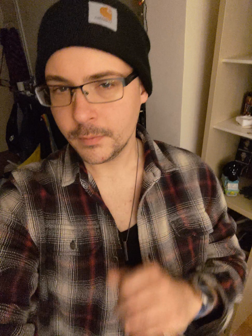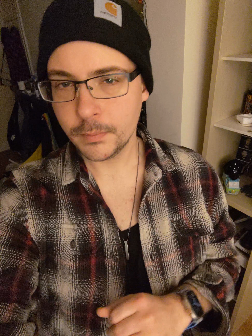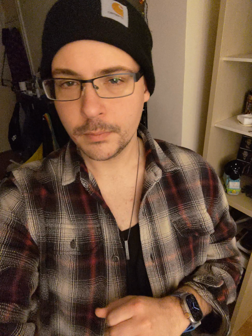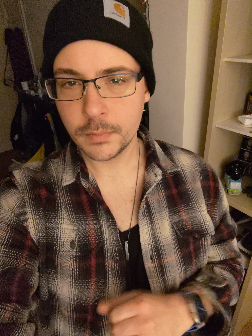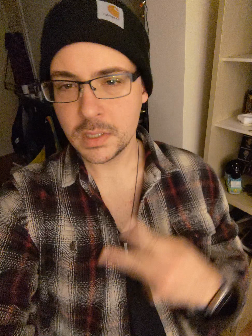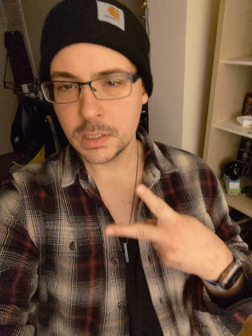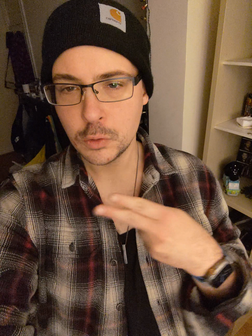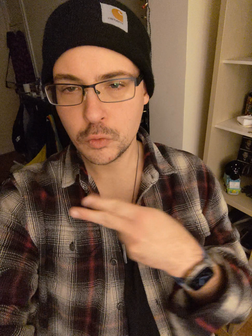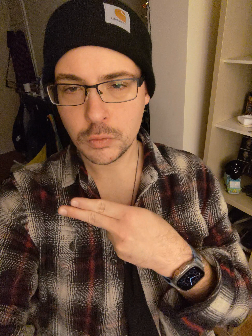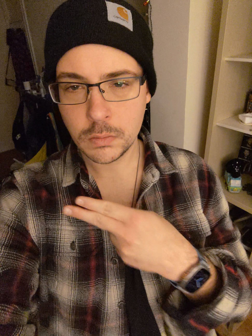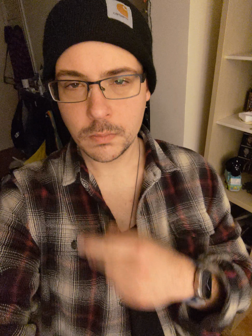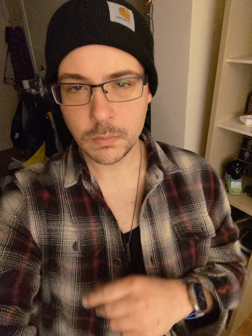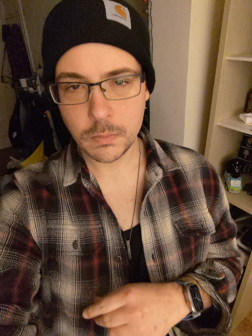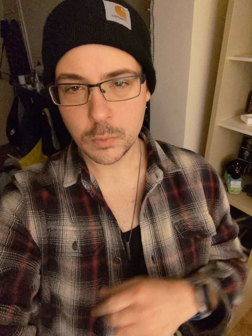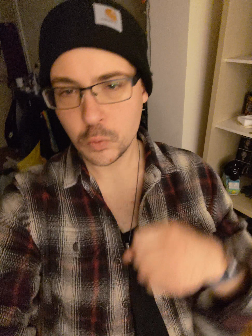scissors